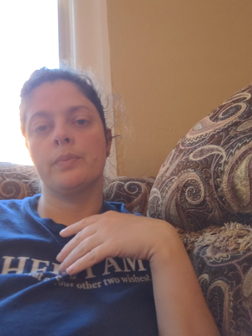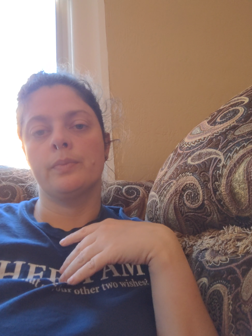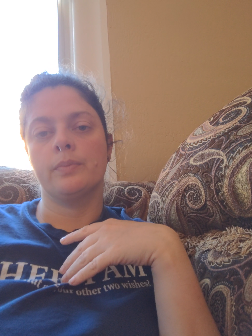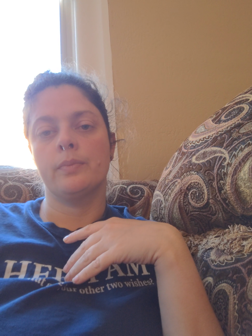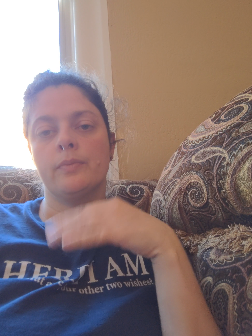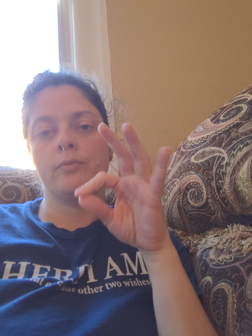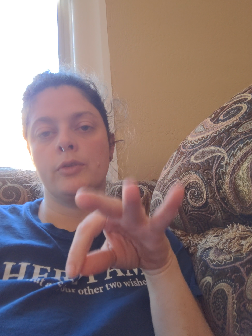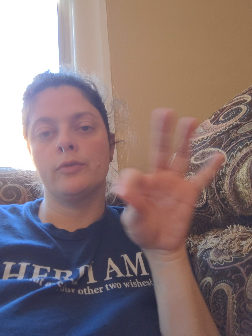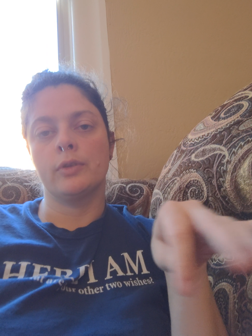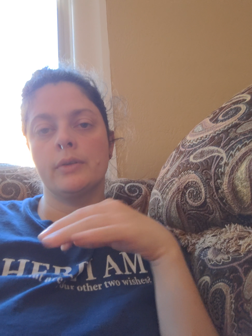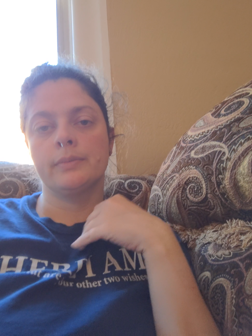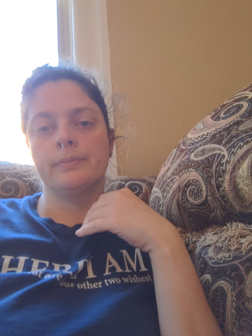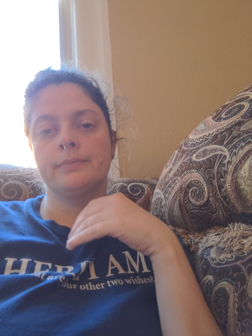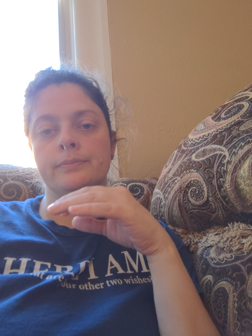french fries